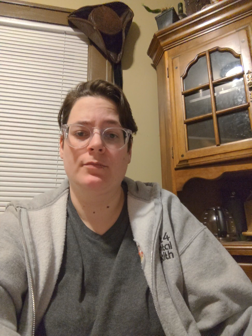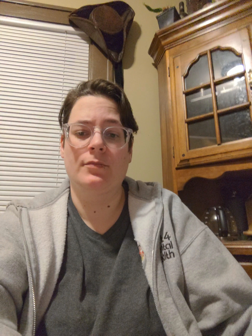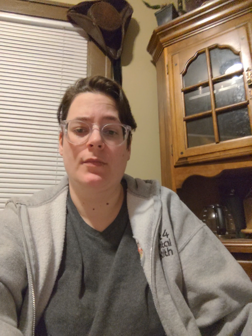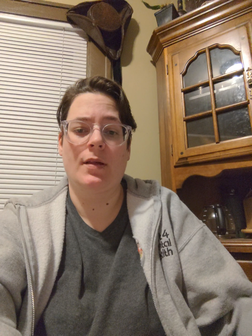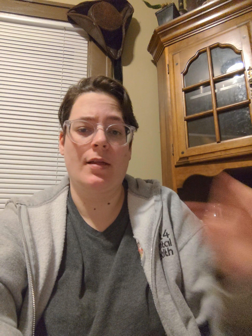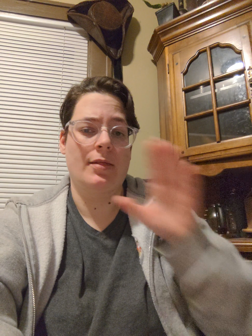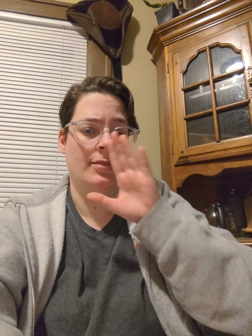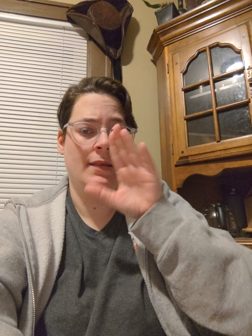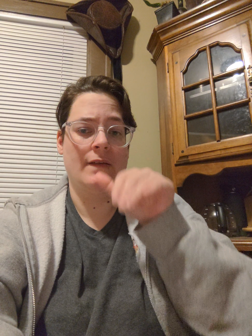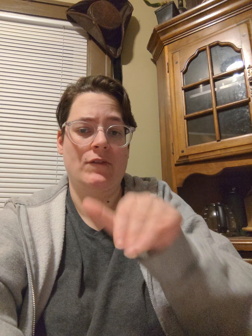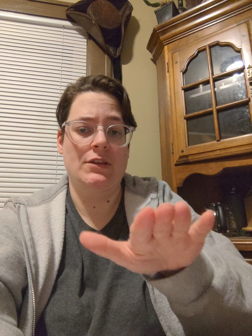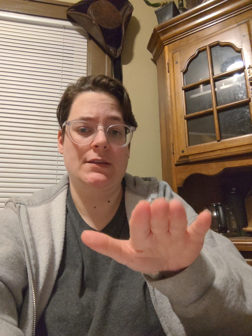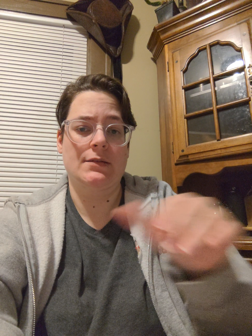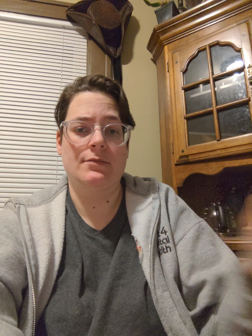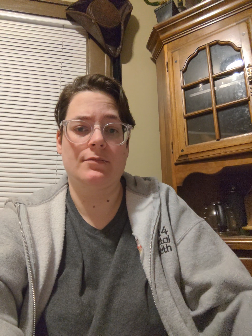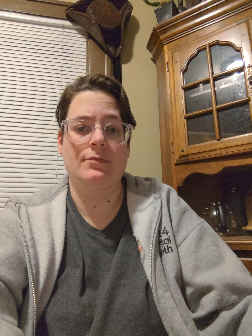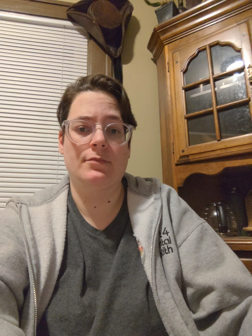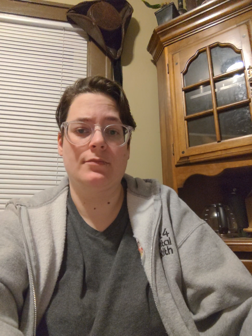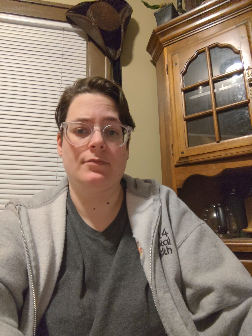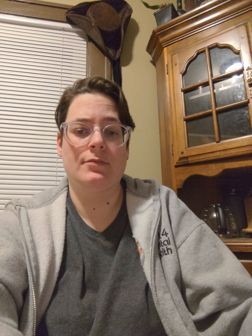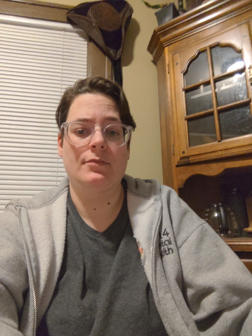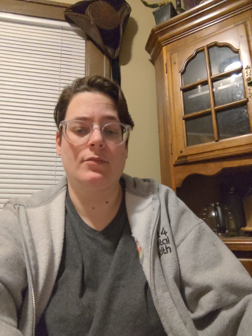elephant